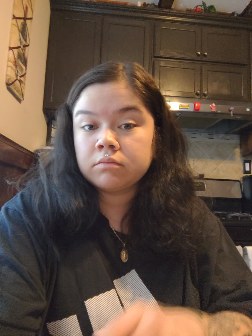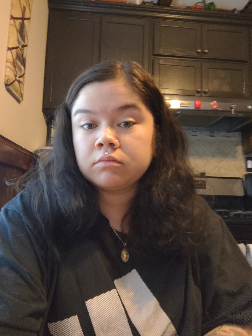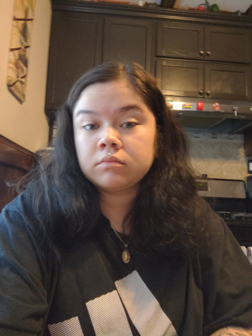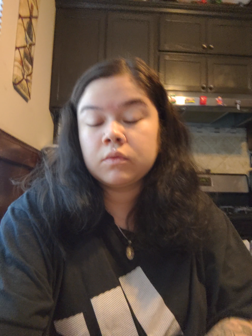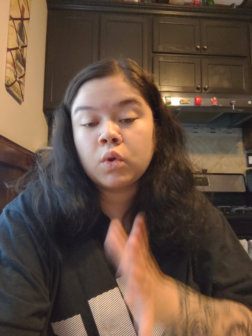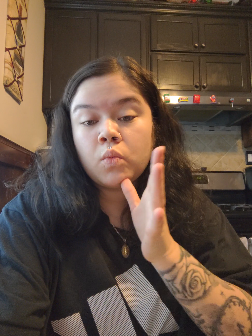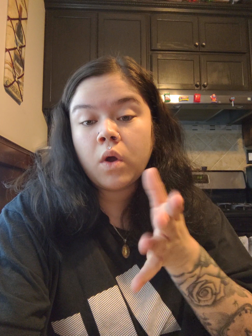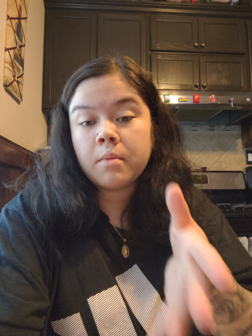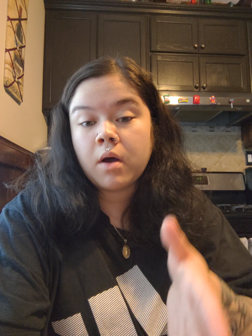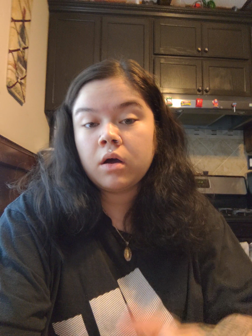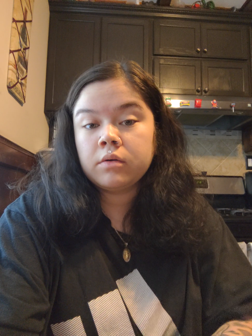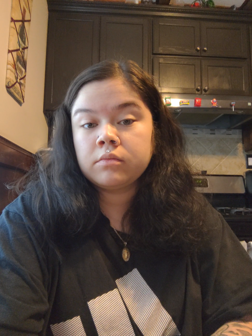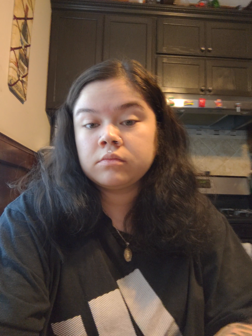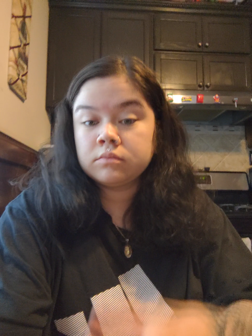grandma